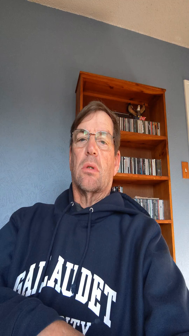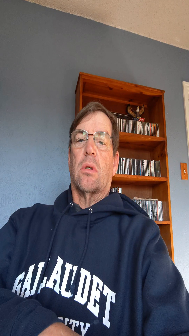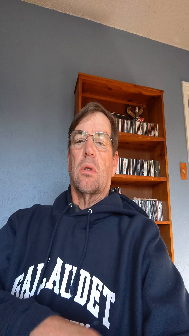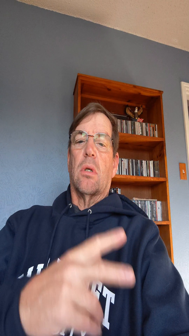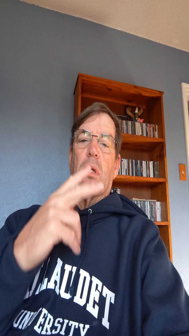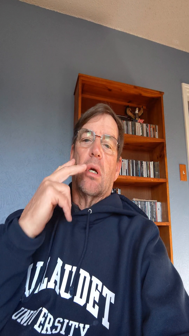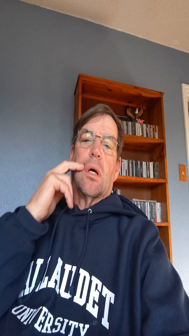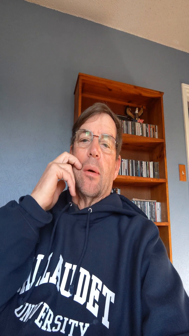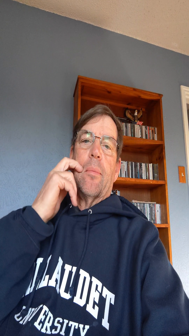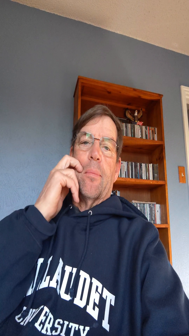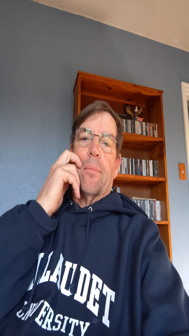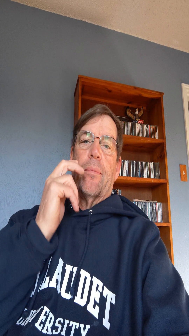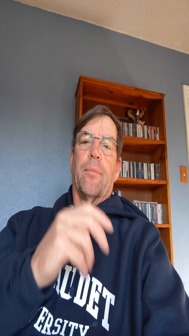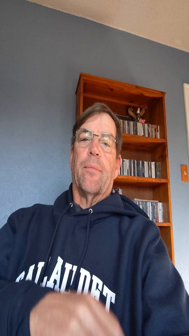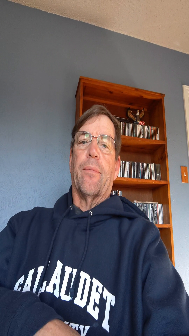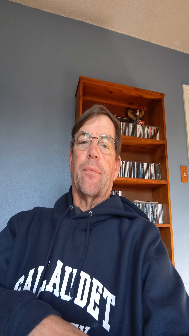gum